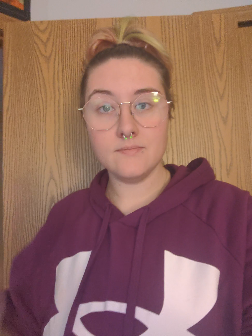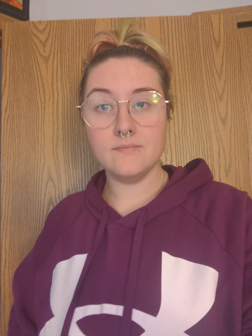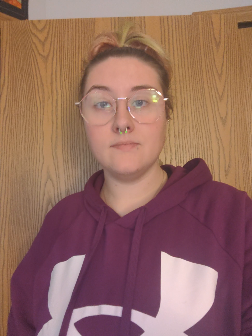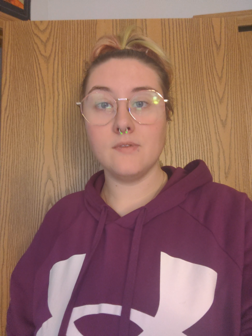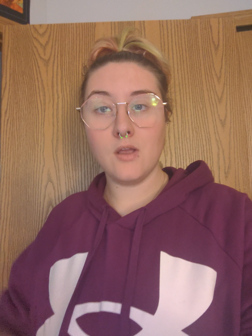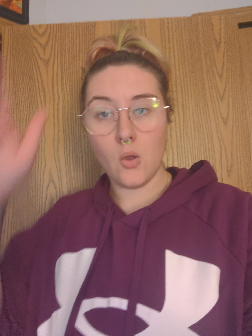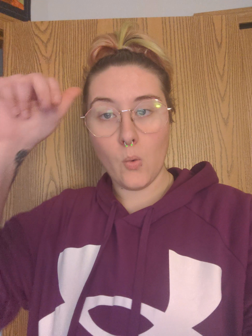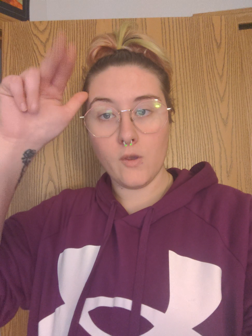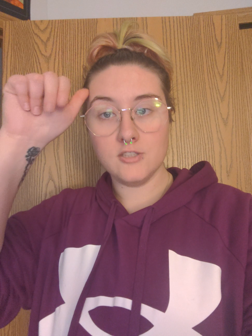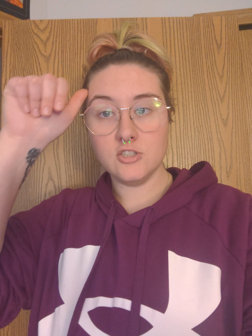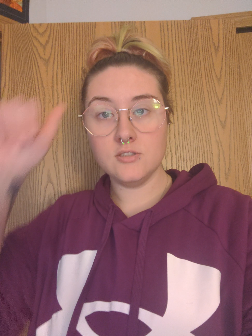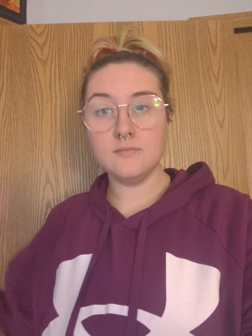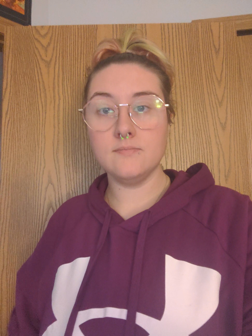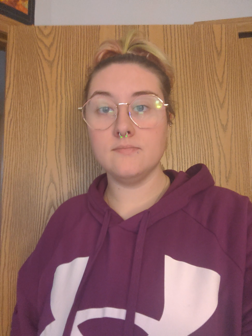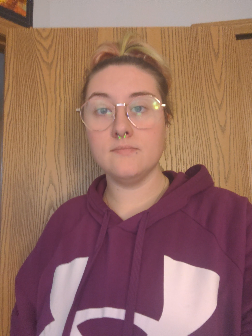horse